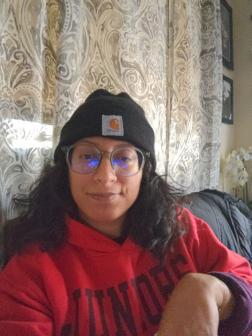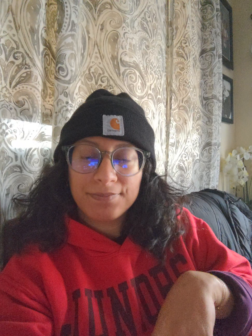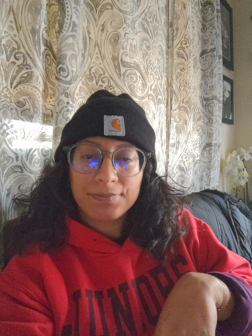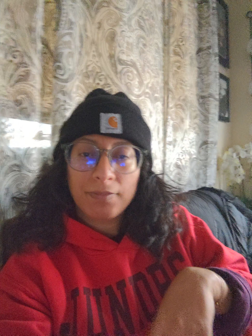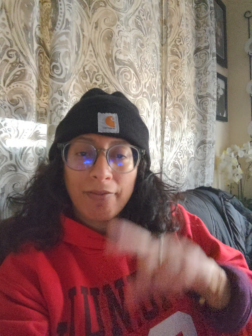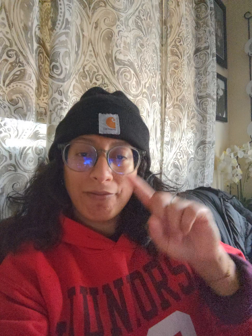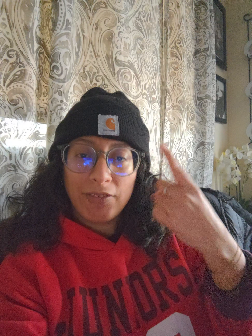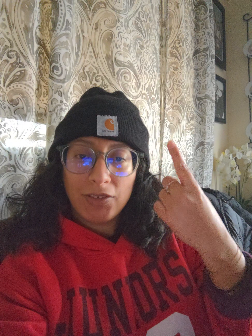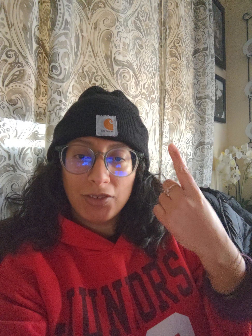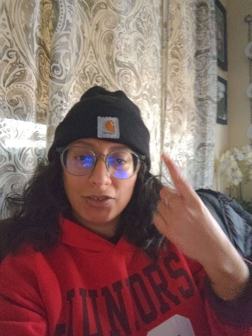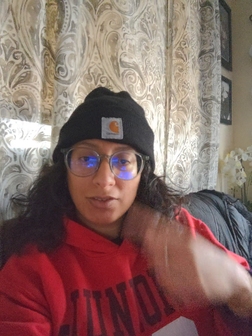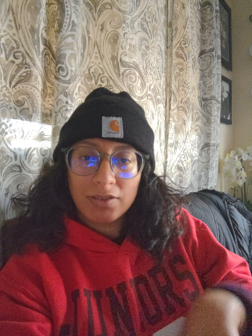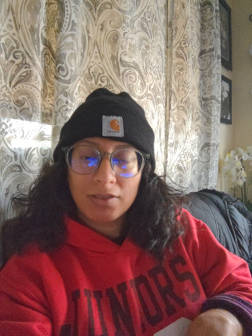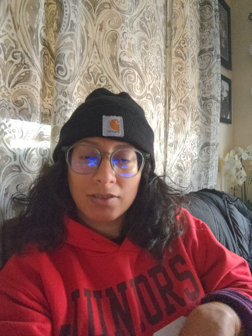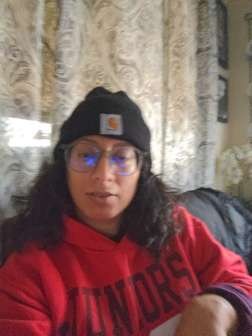first